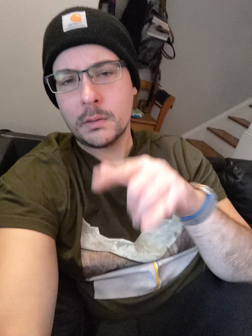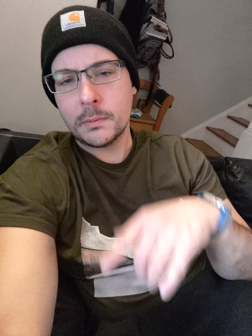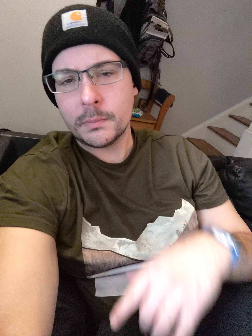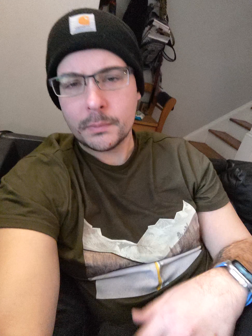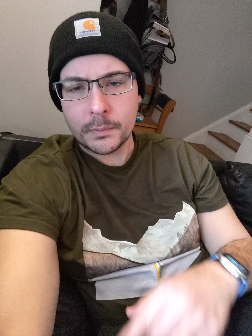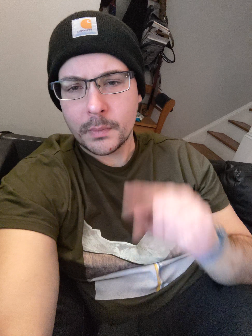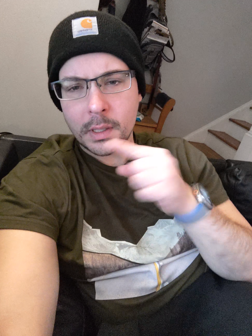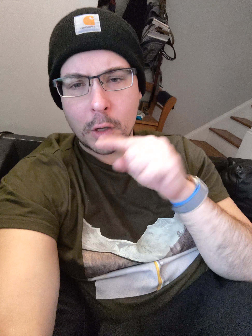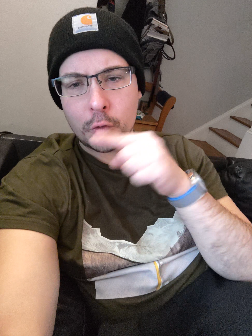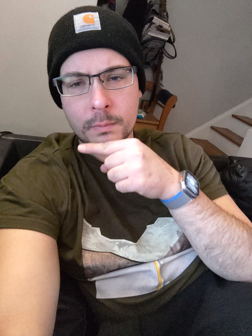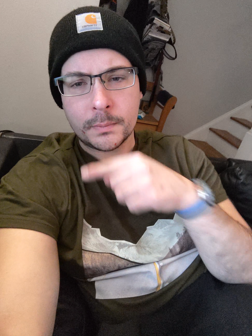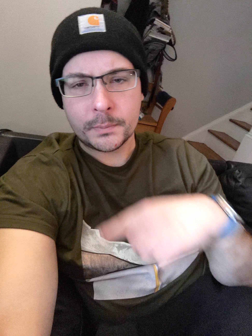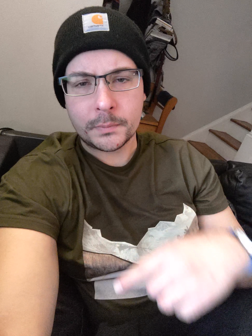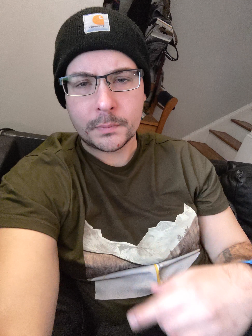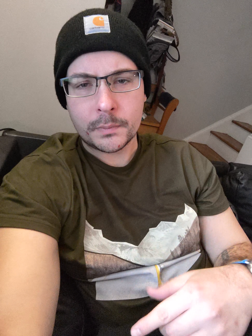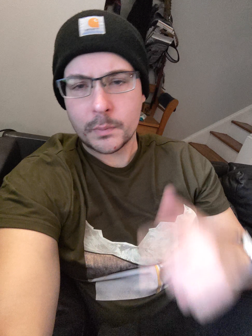carrot